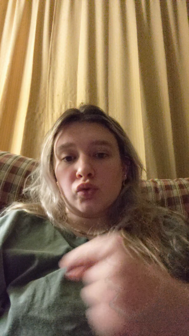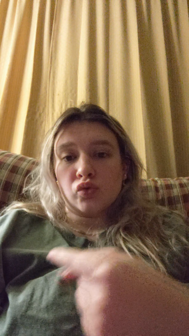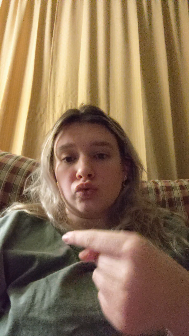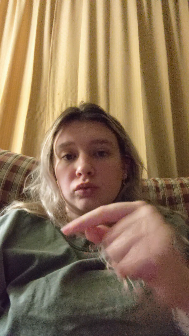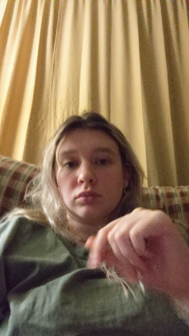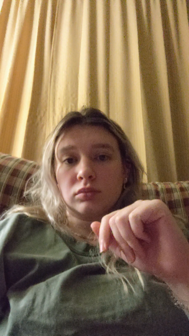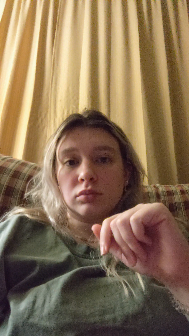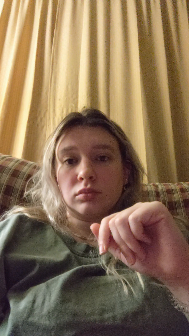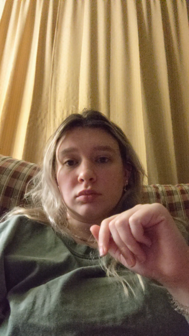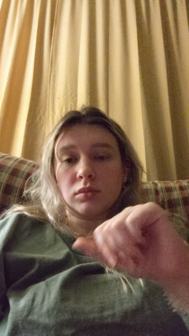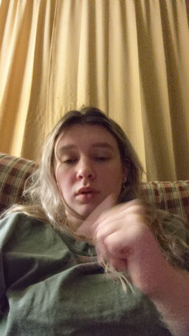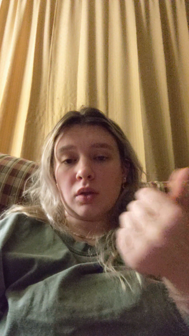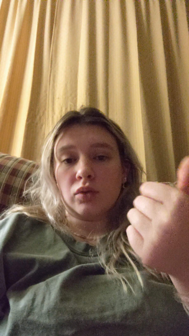other